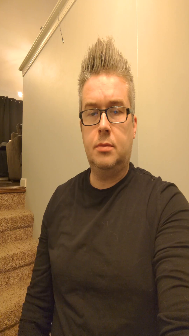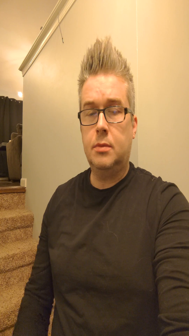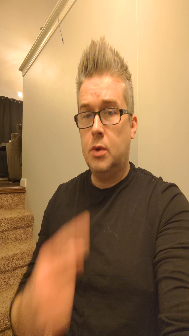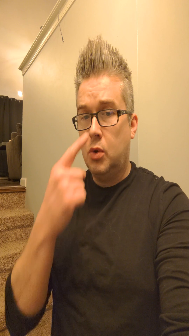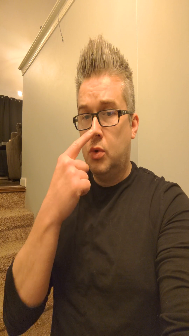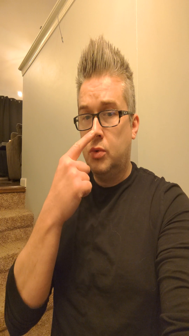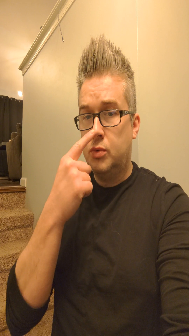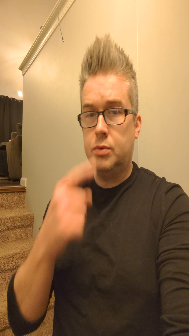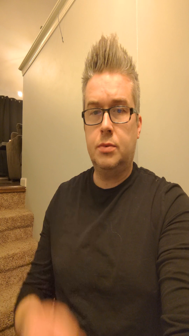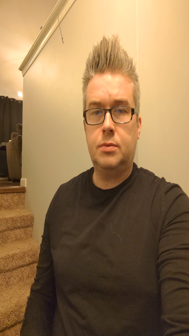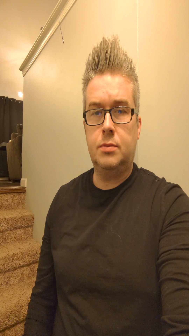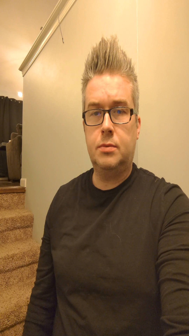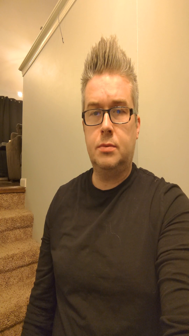nose